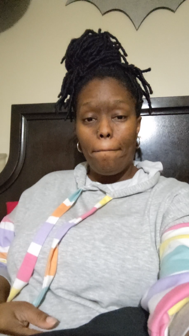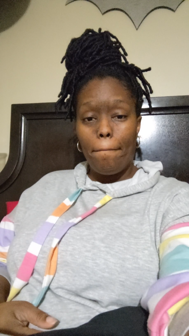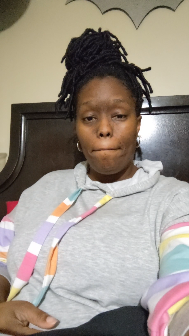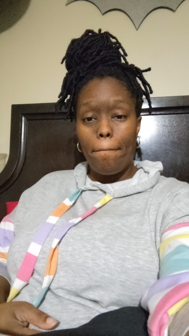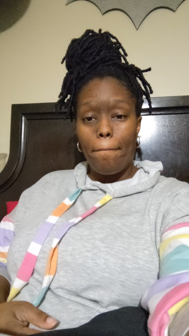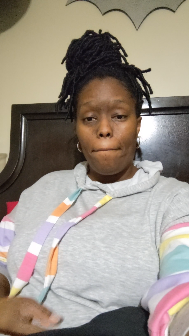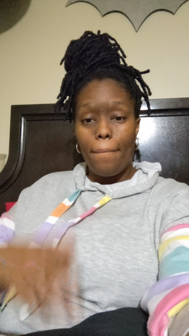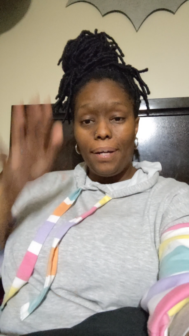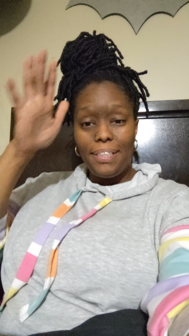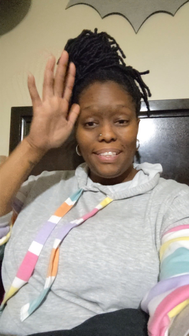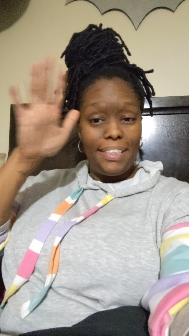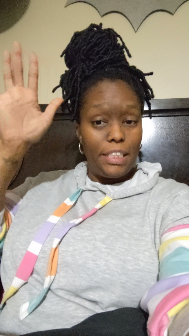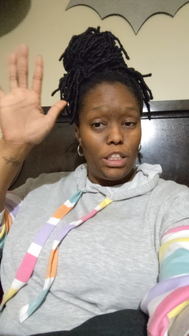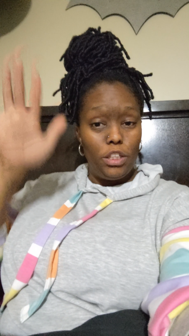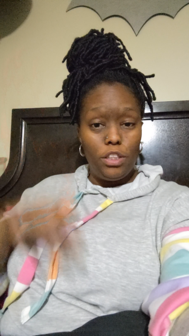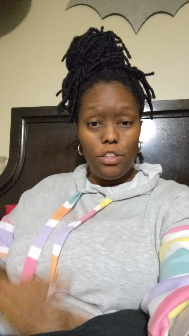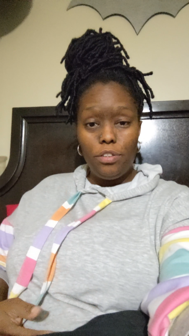deer